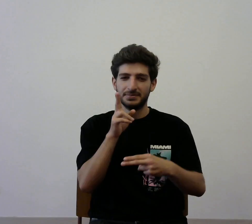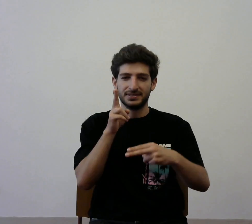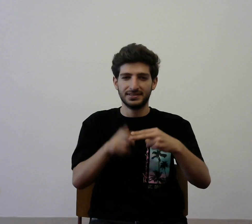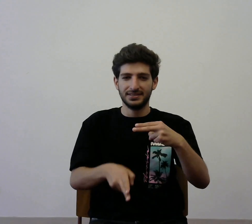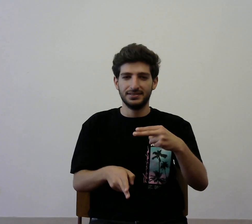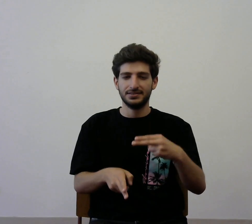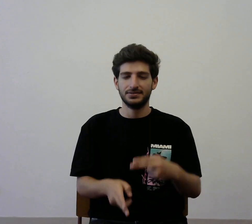bitmək